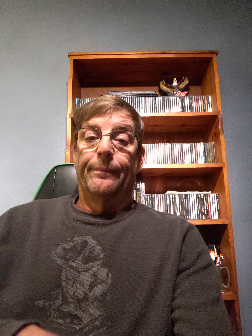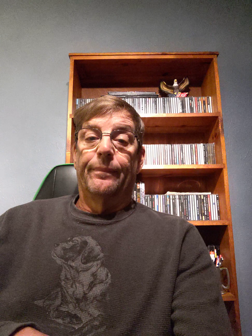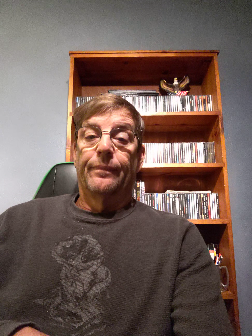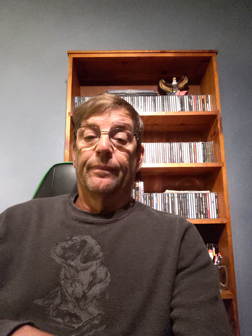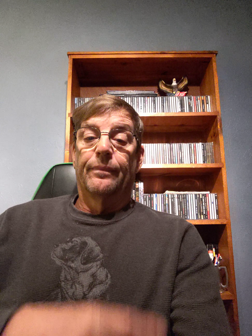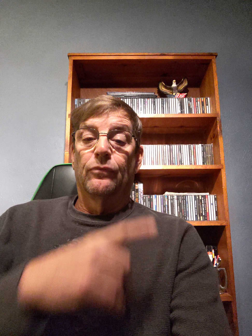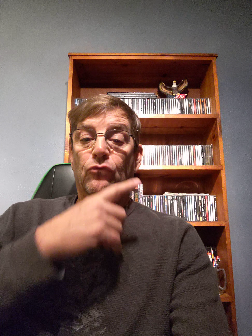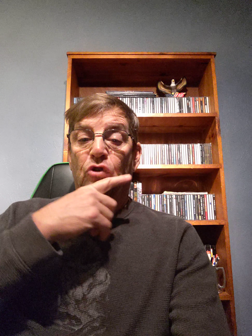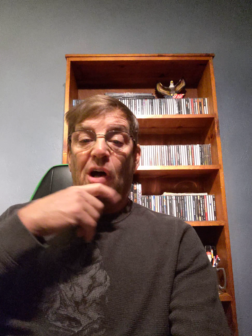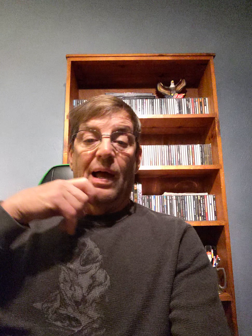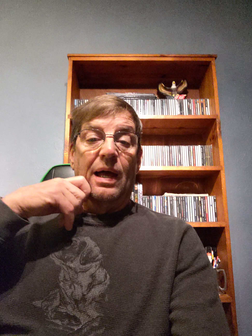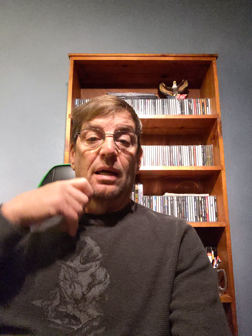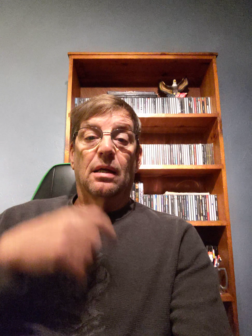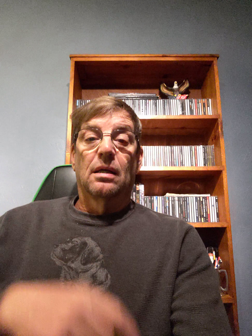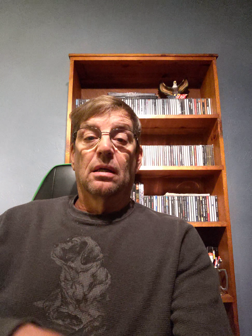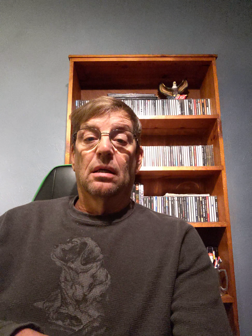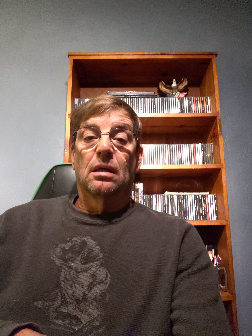dry